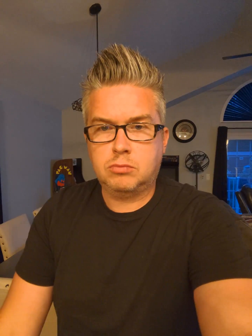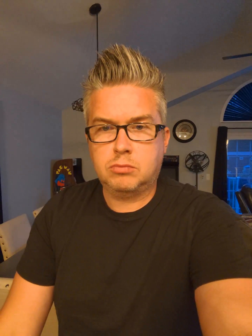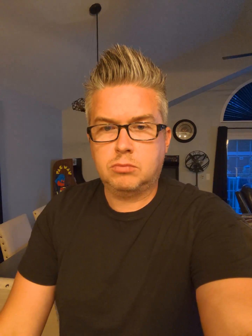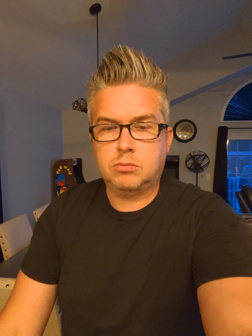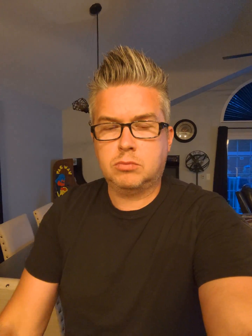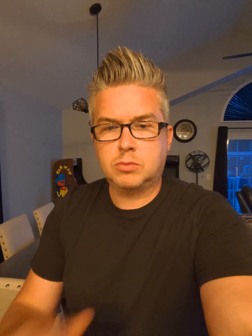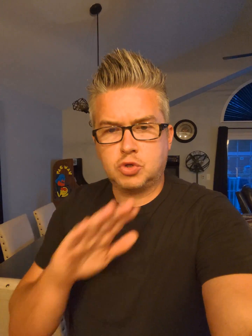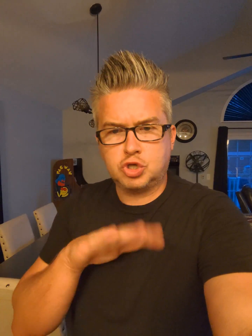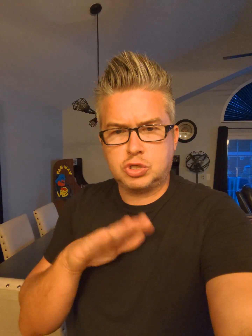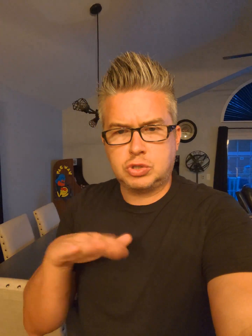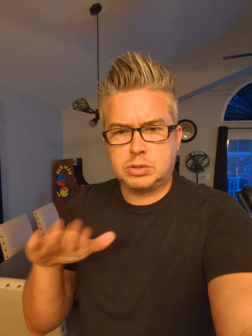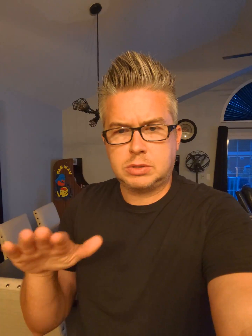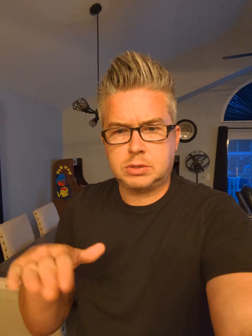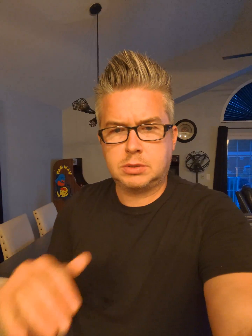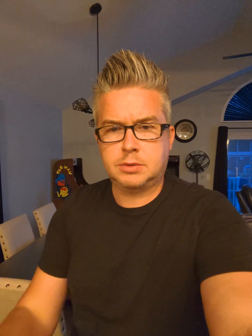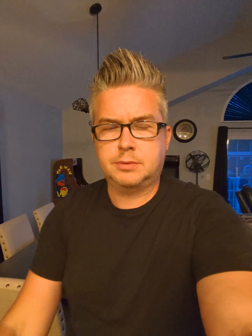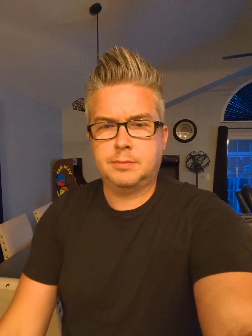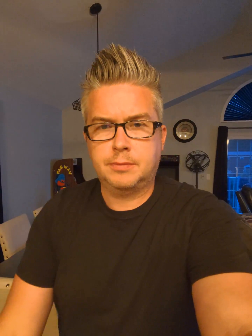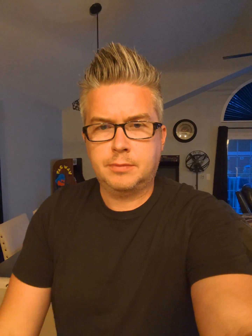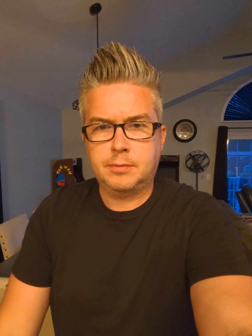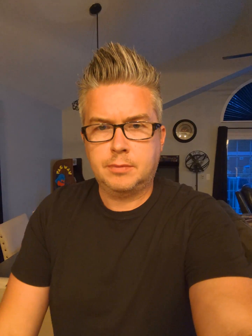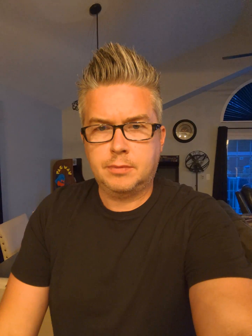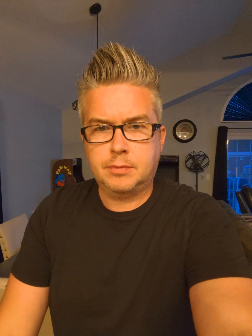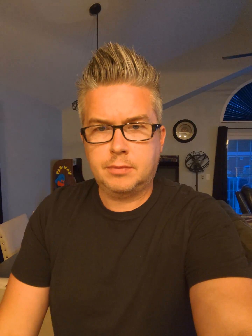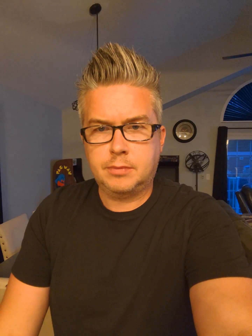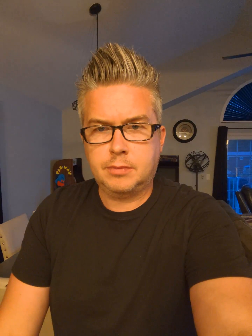children